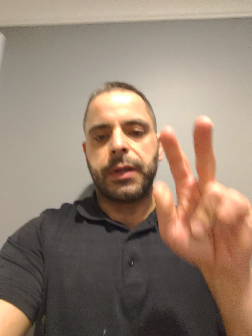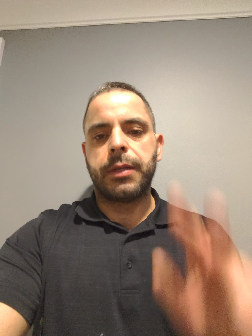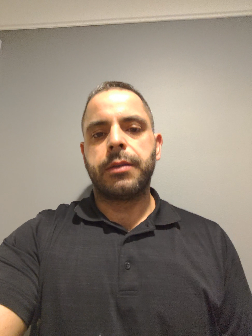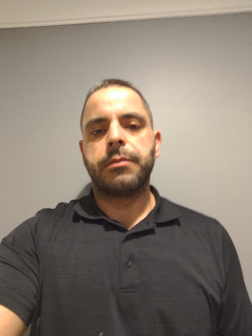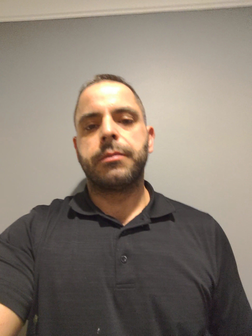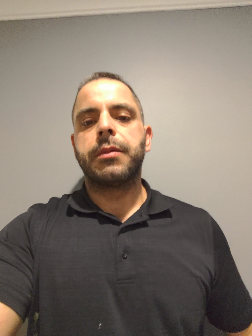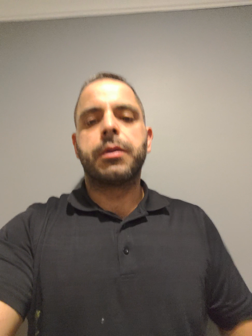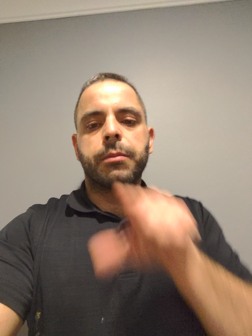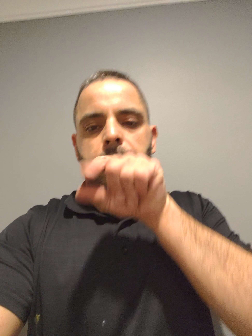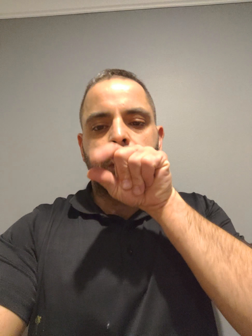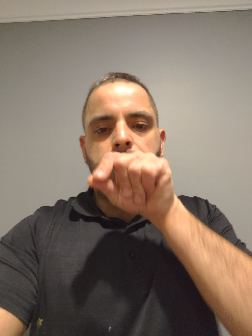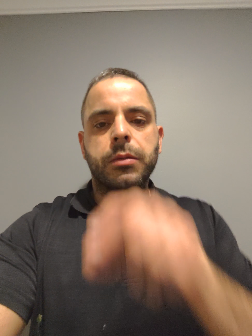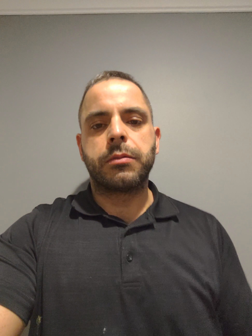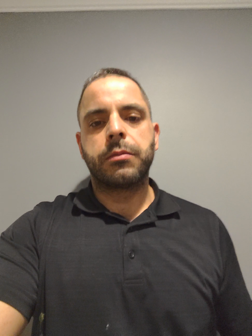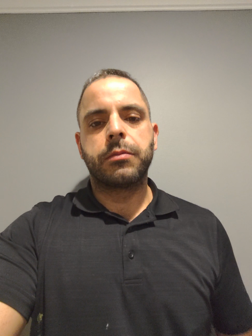bird